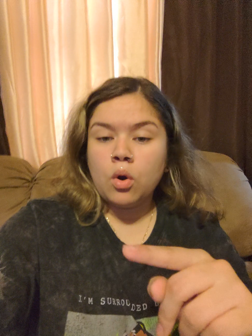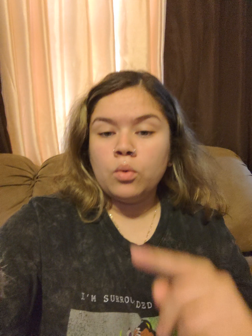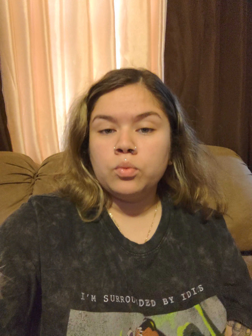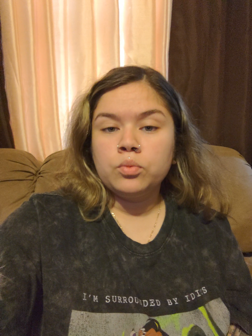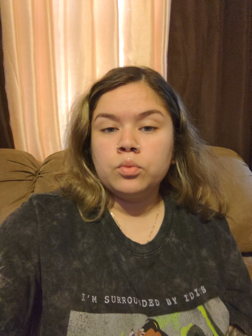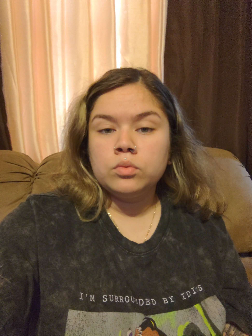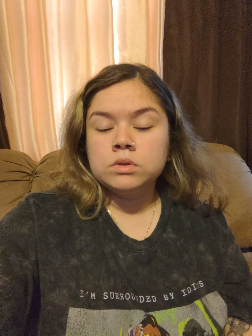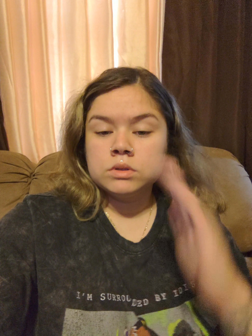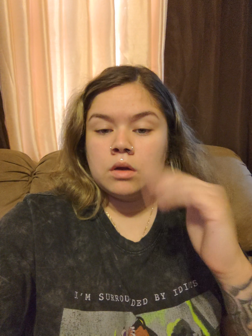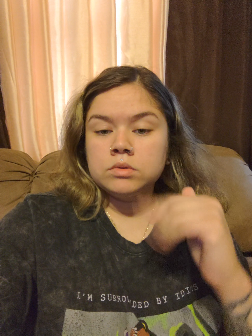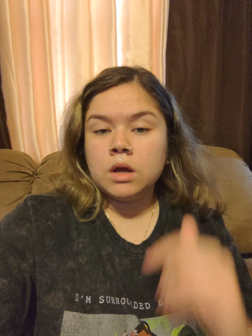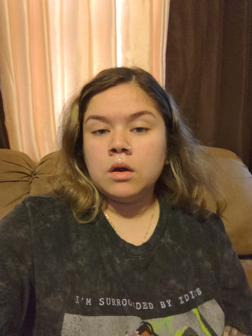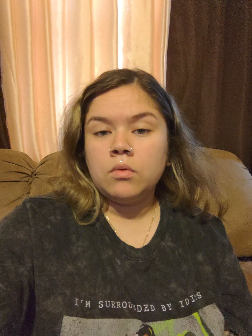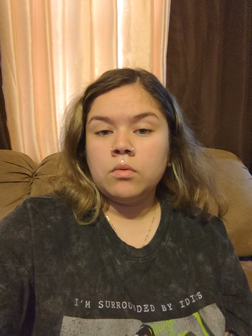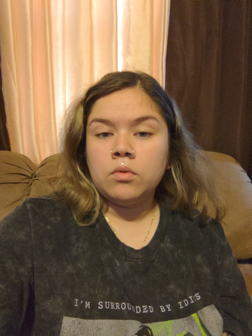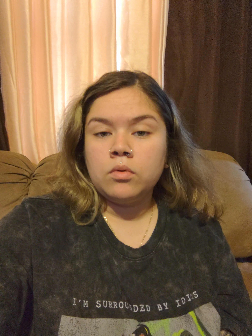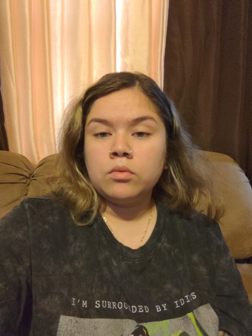downtown